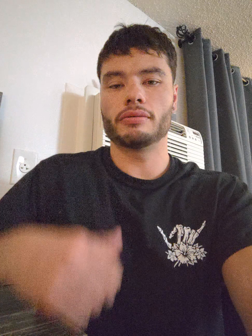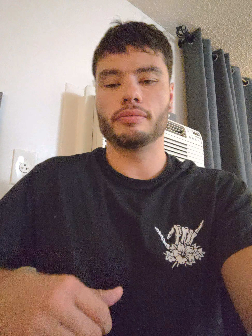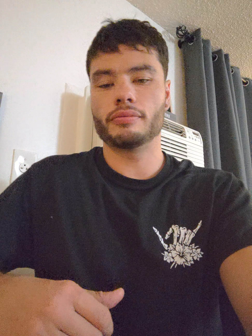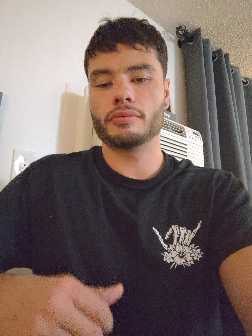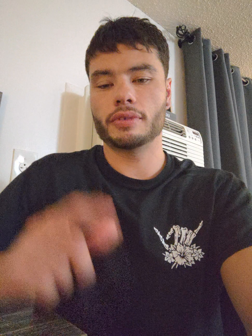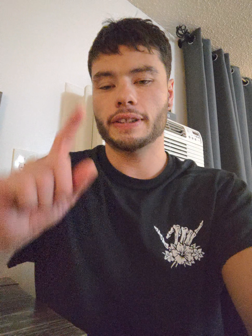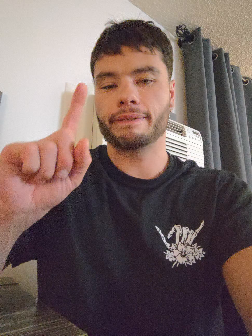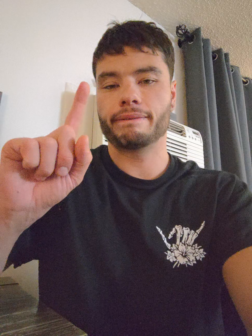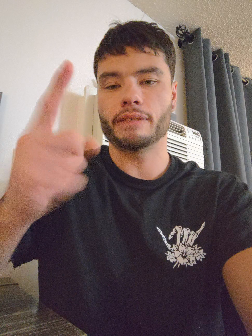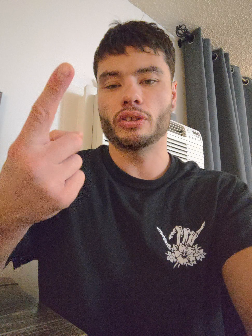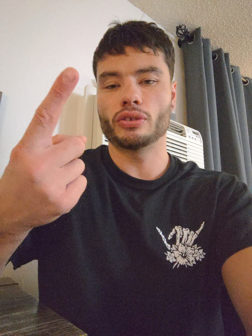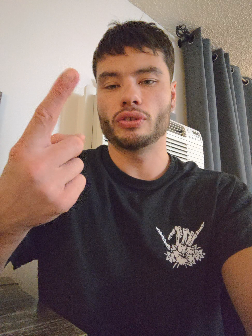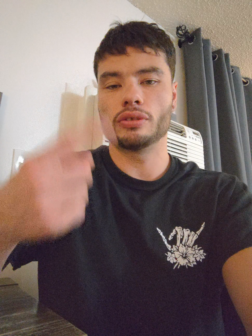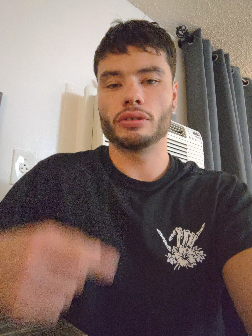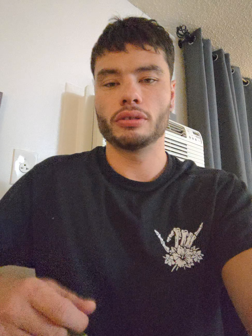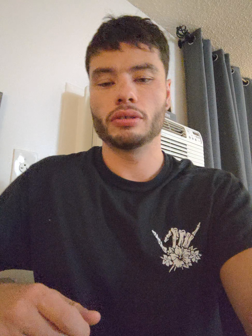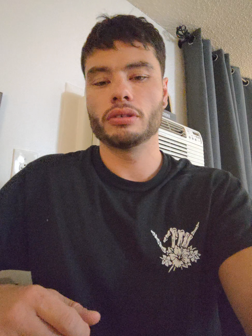first